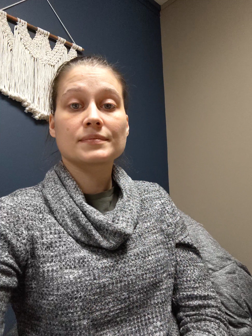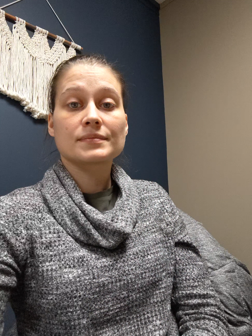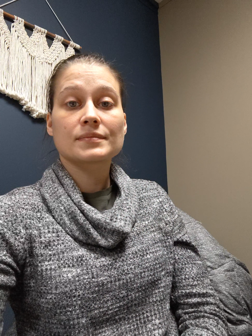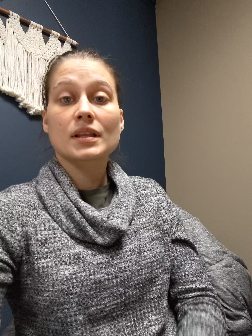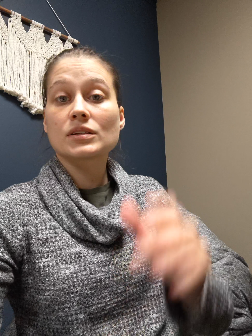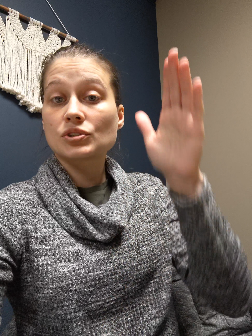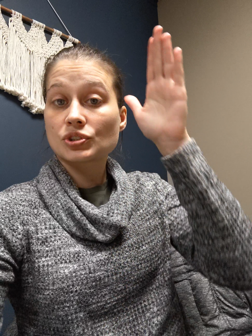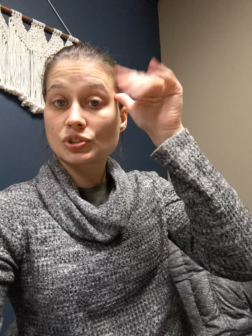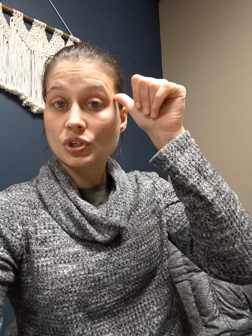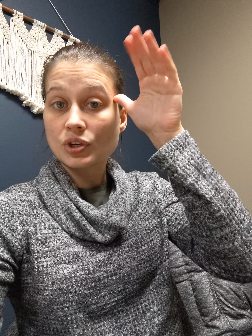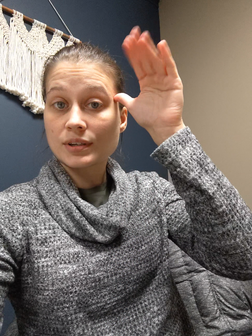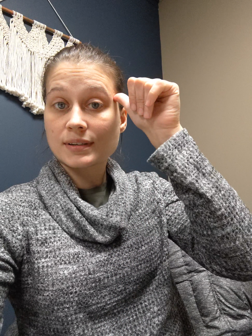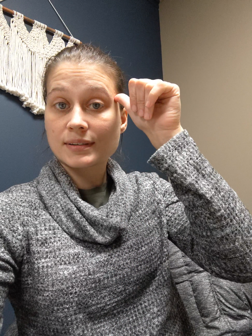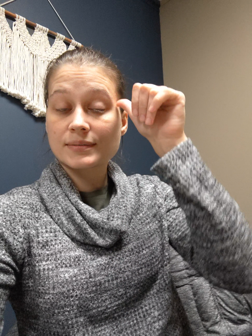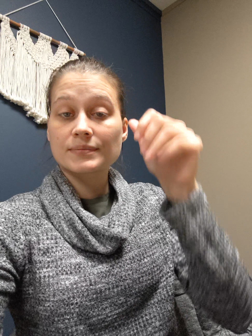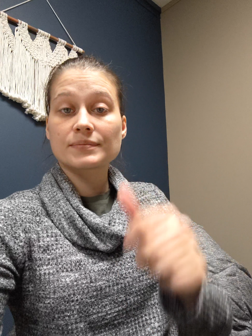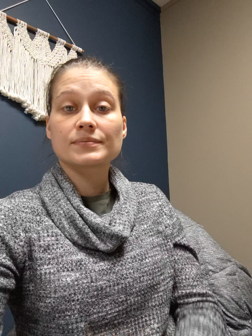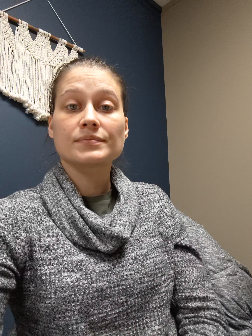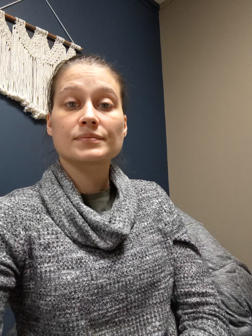donkey